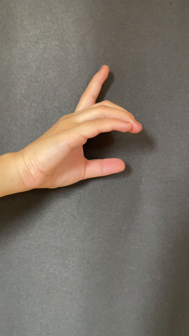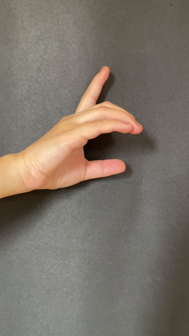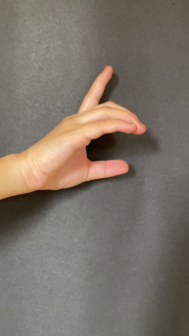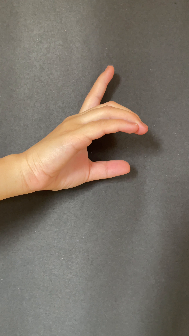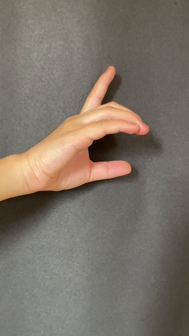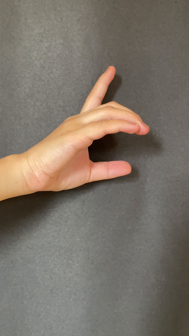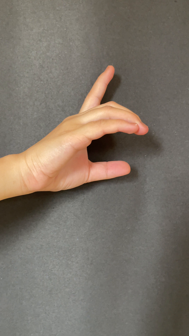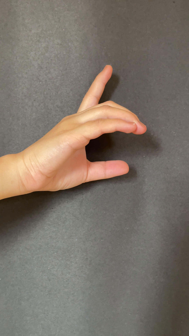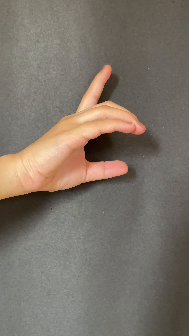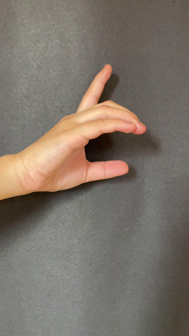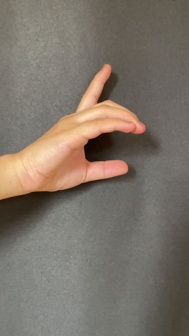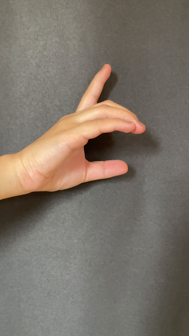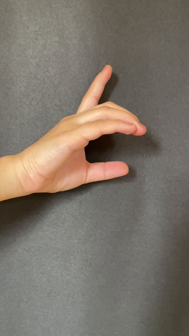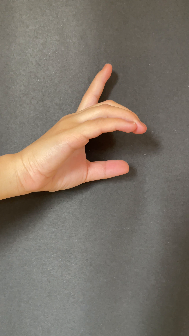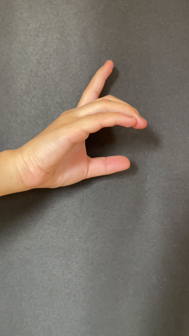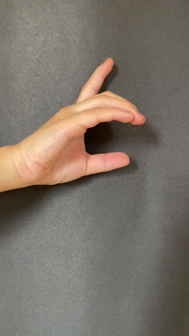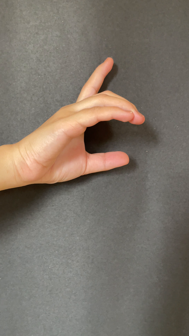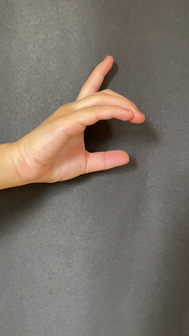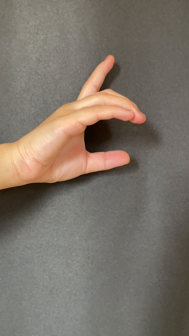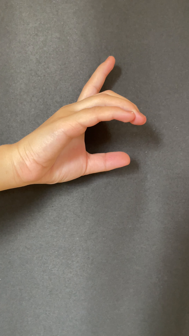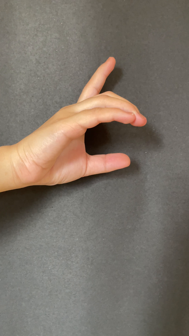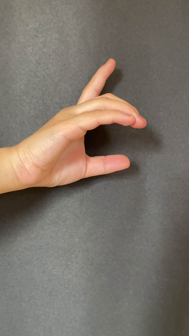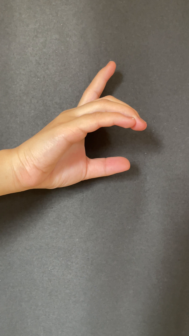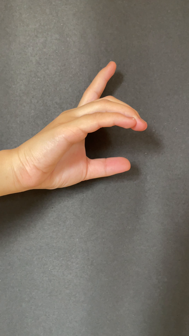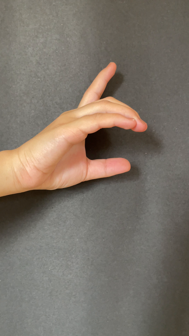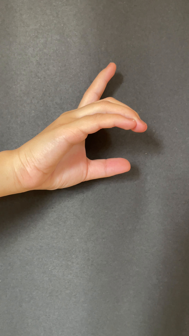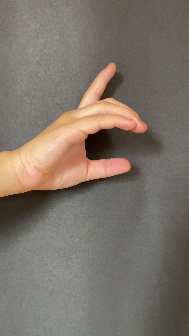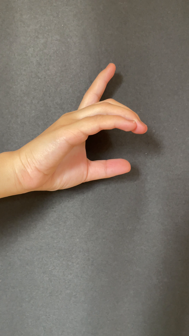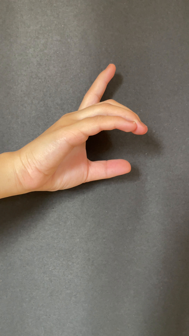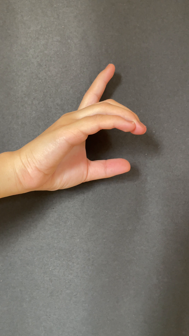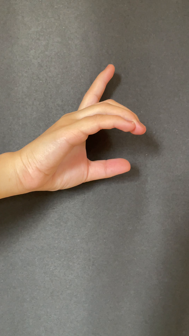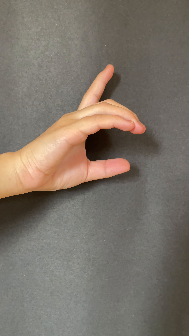ट